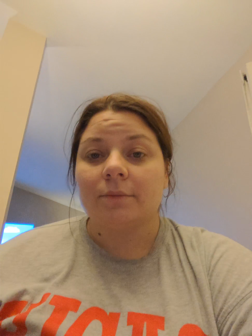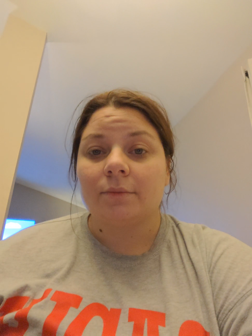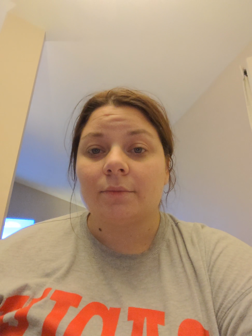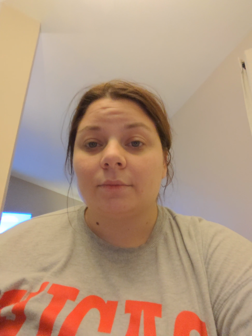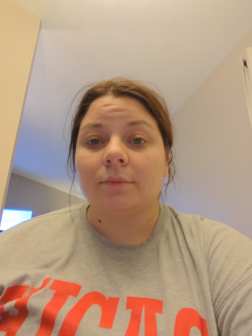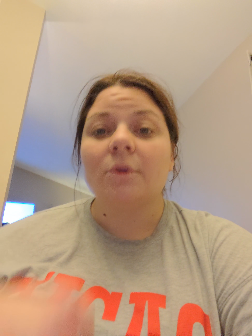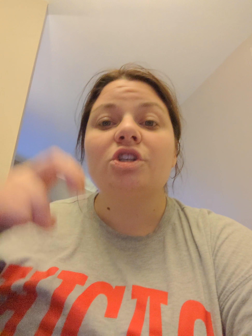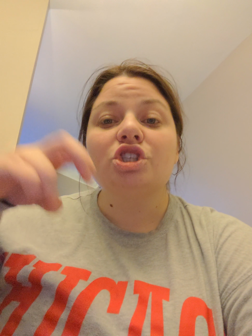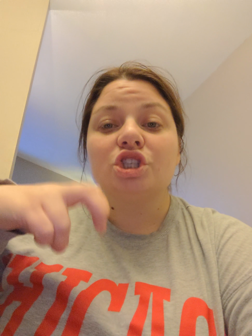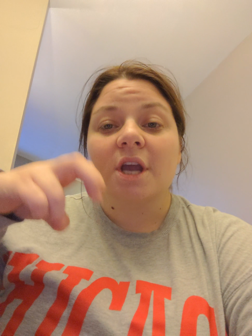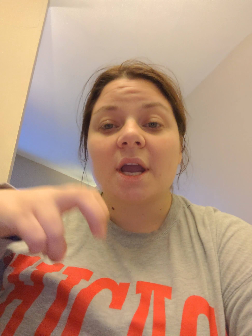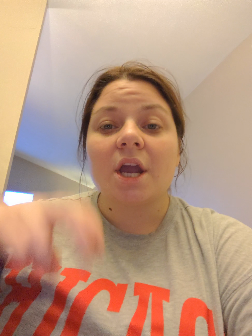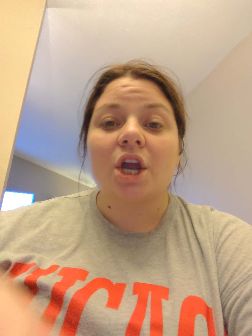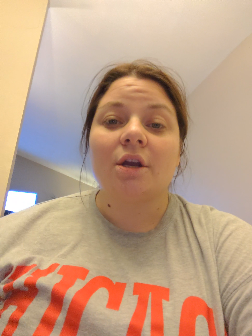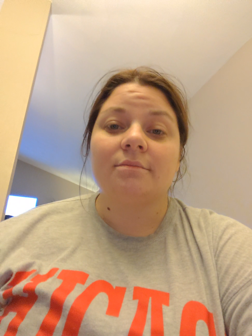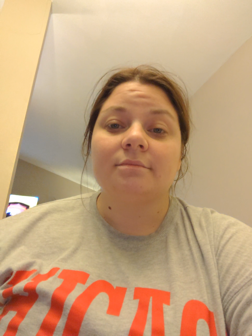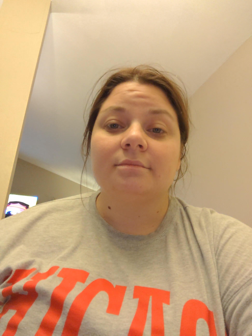chair